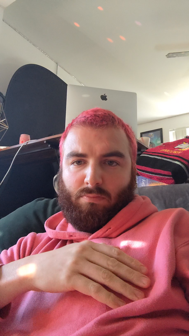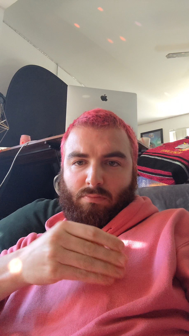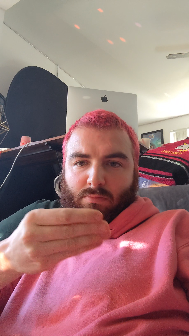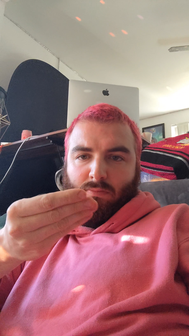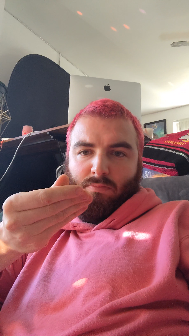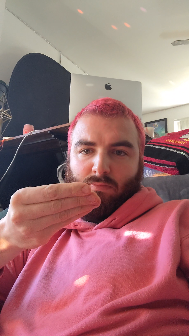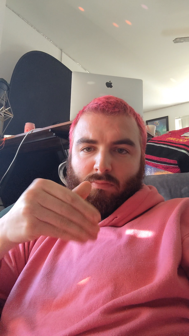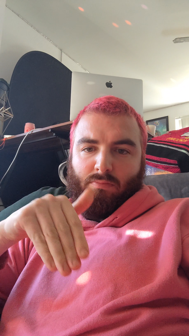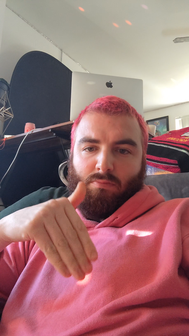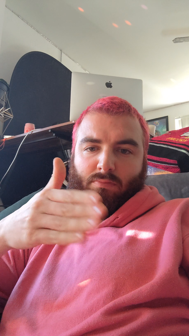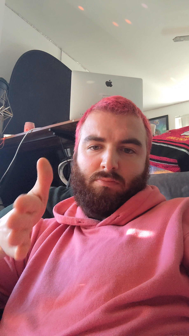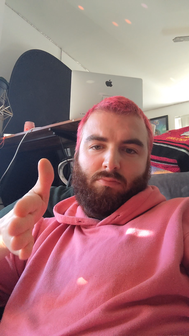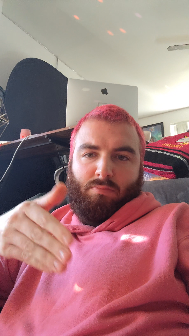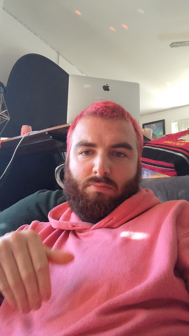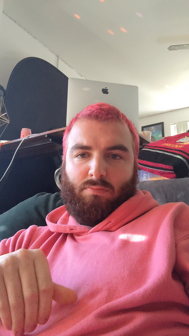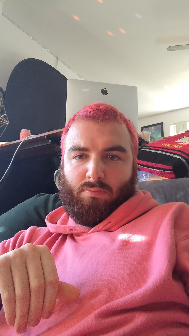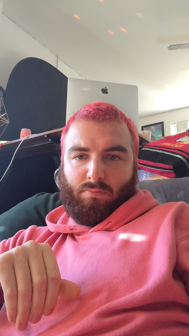sandbox